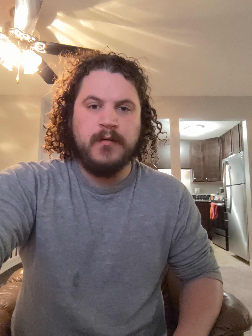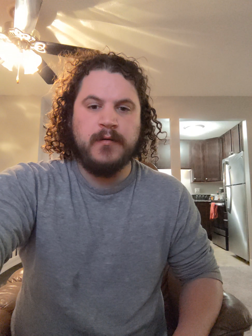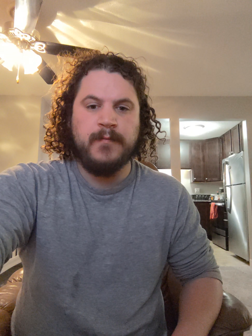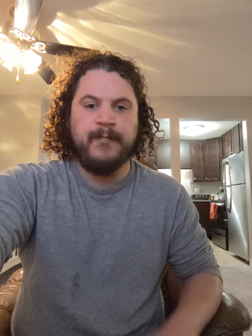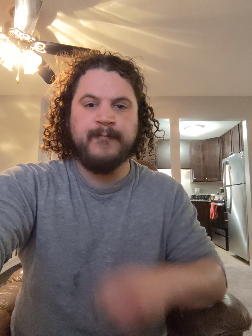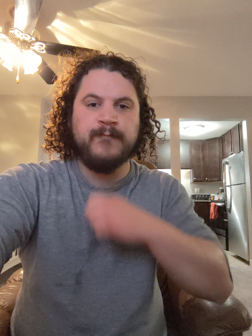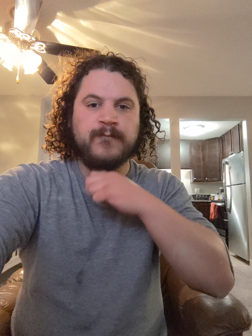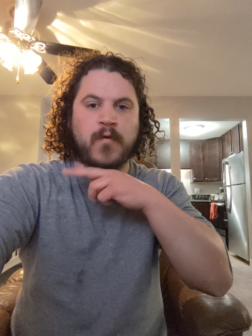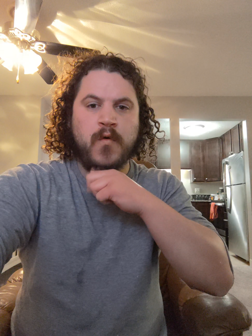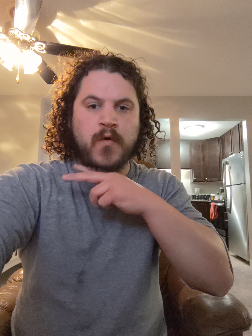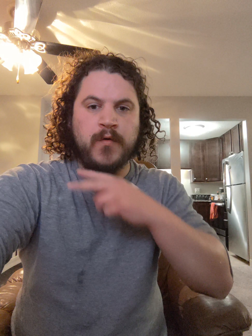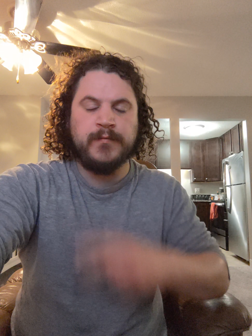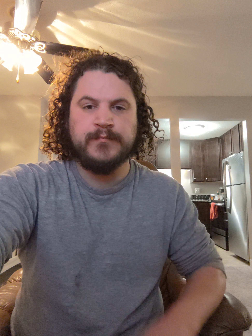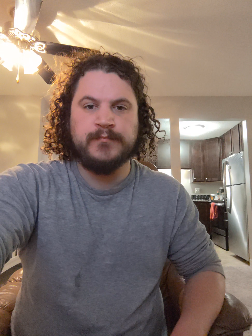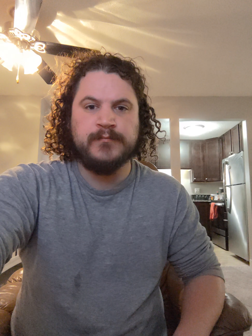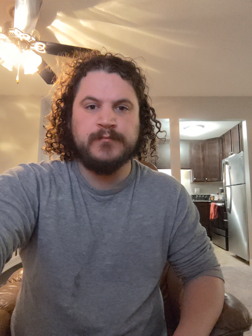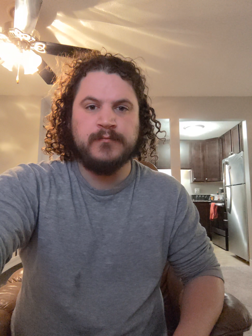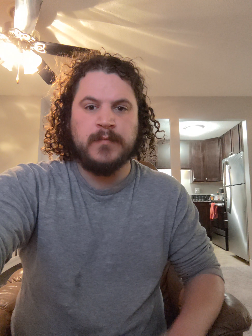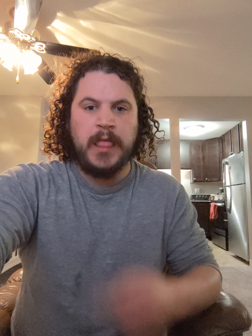frog